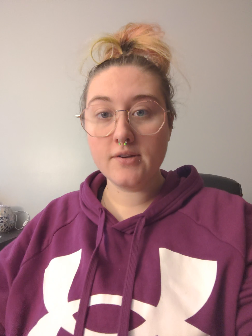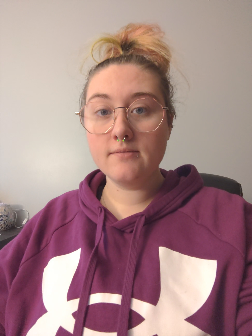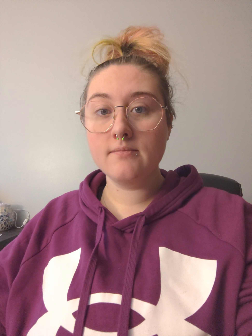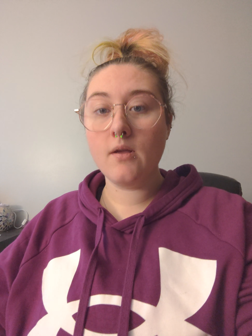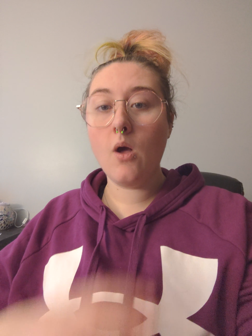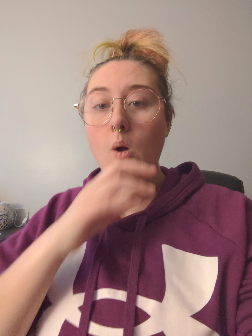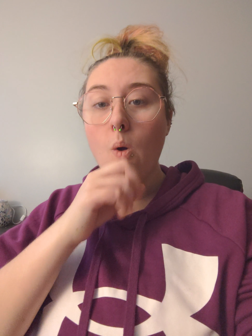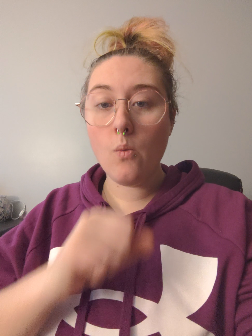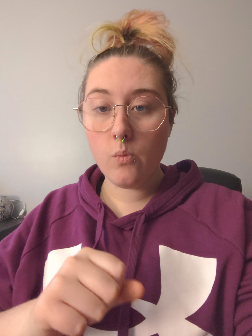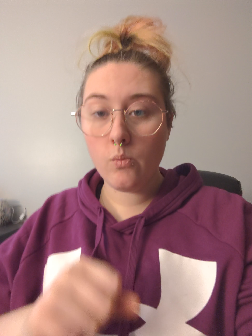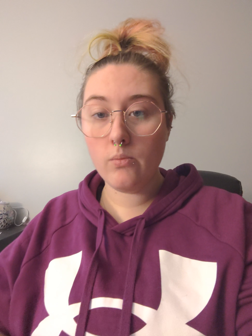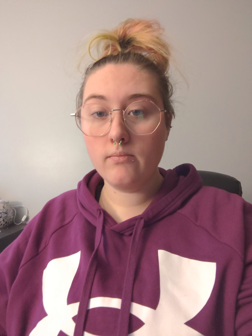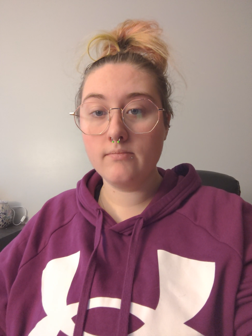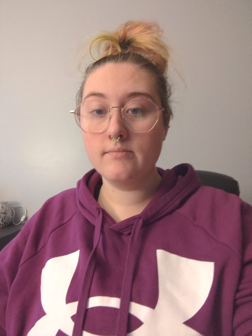old